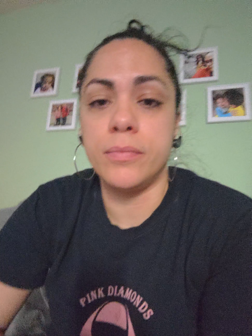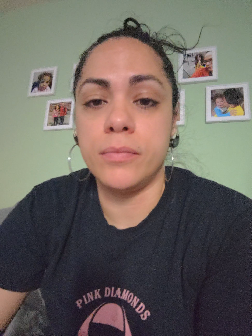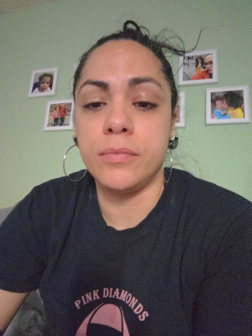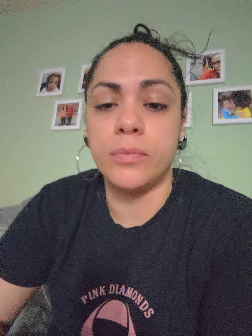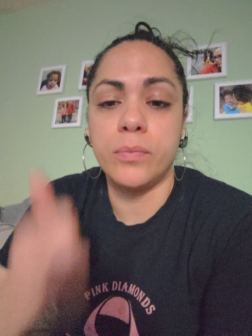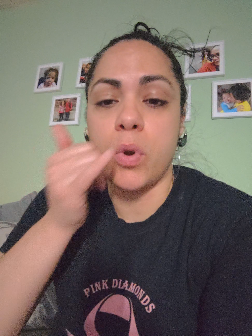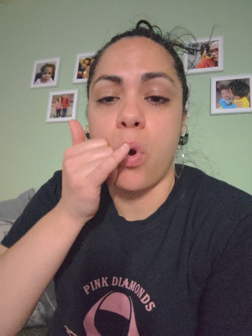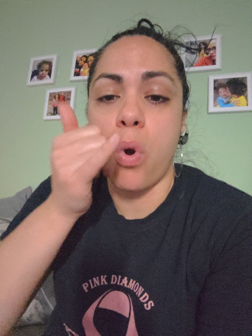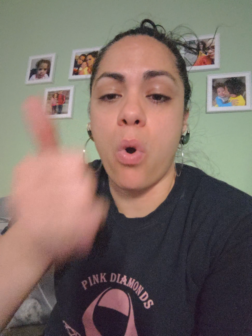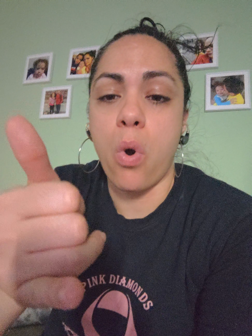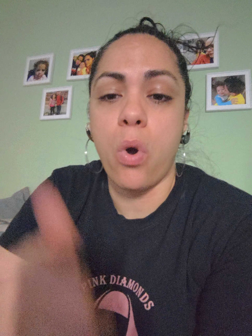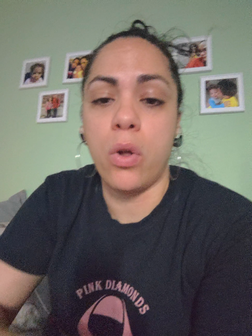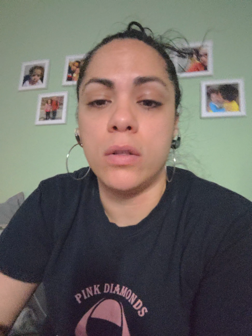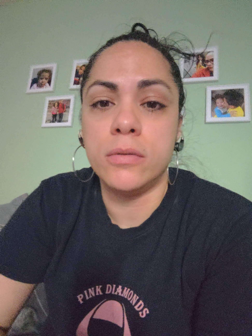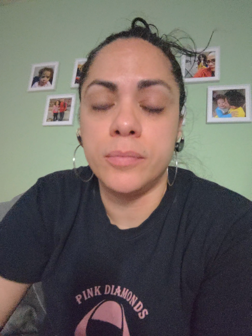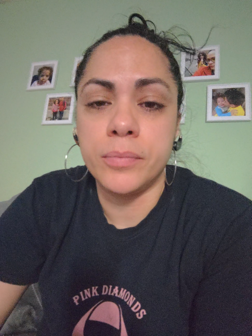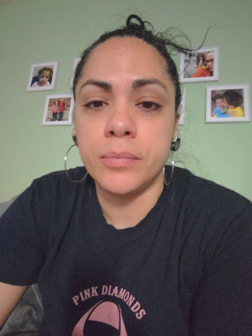call on the phone